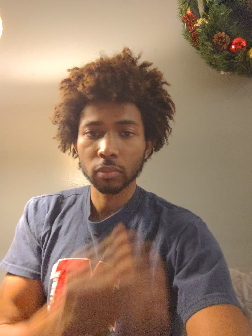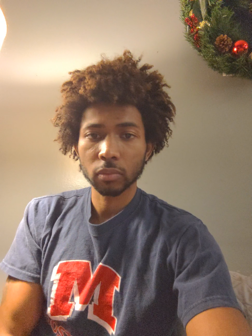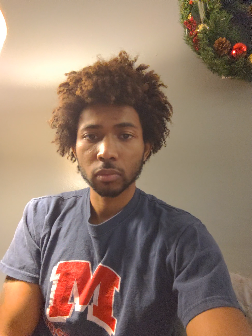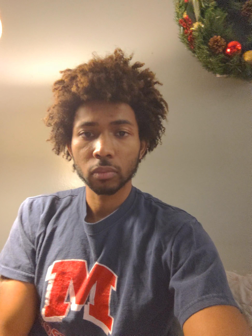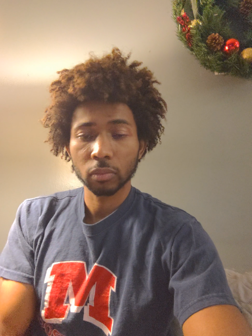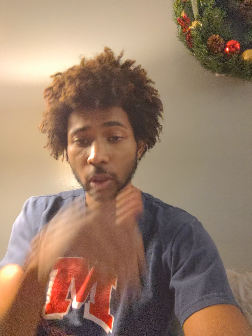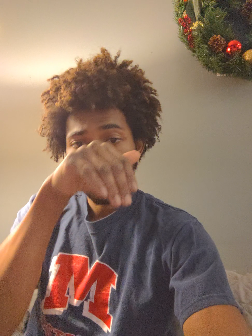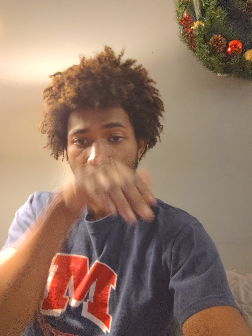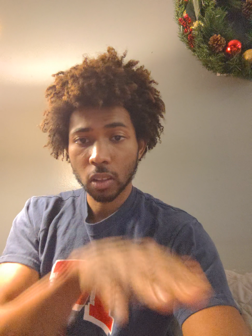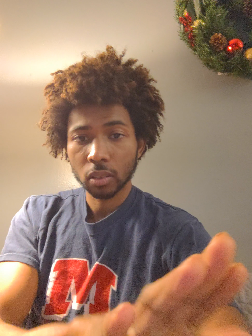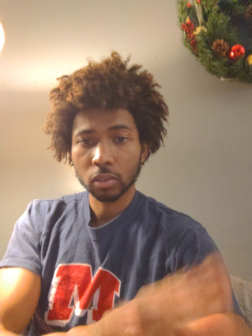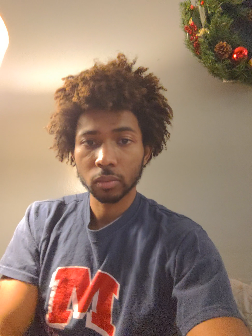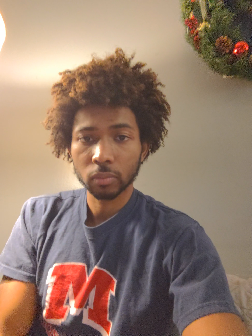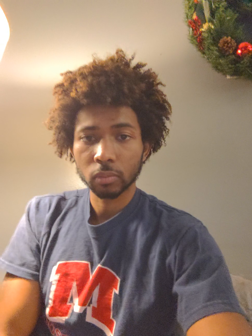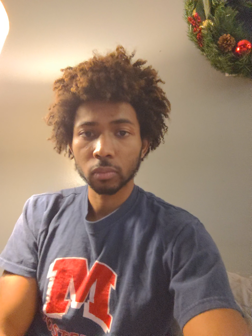elephant